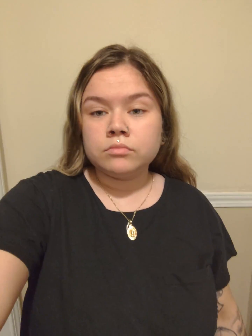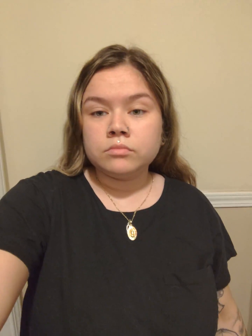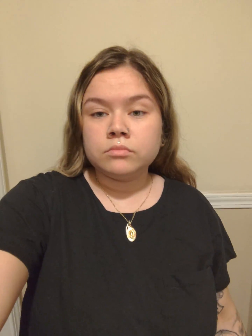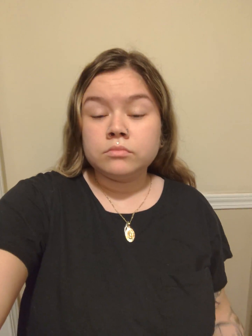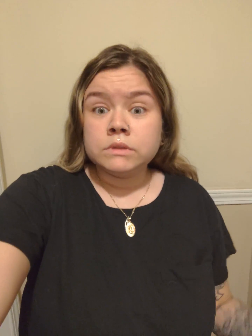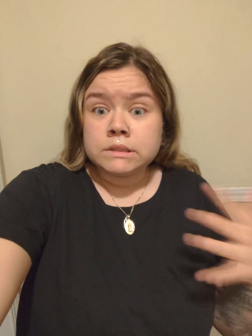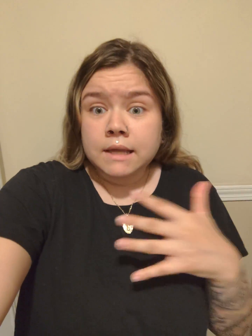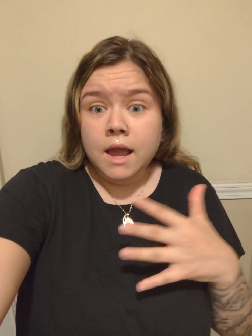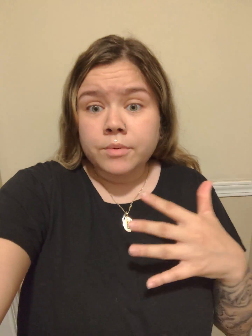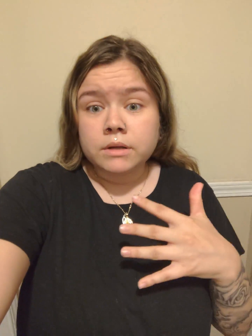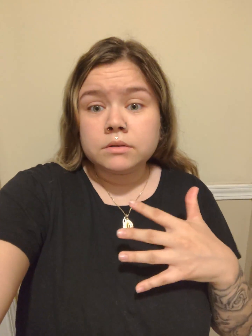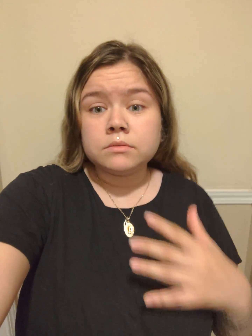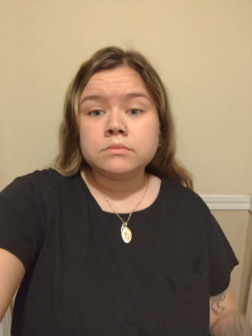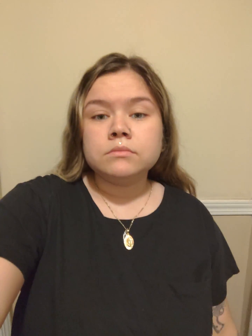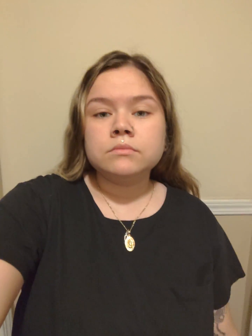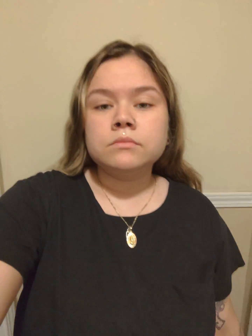scared